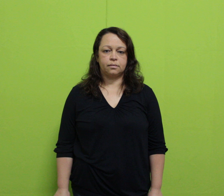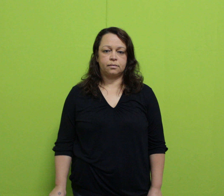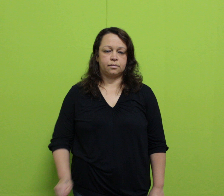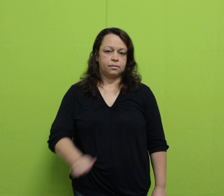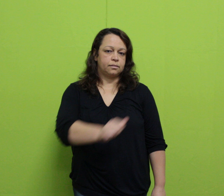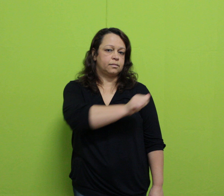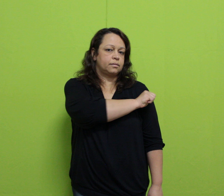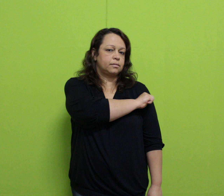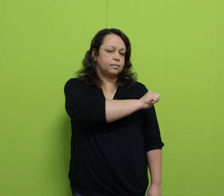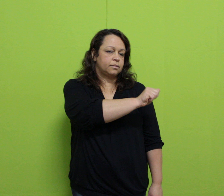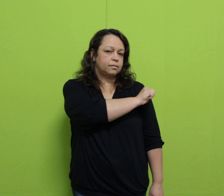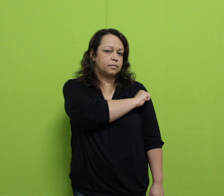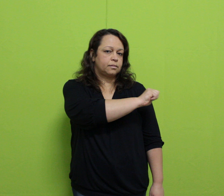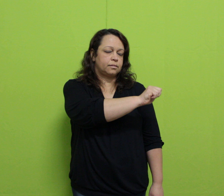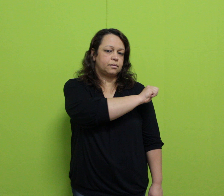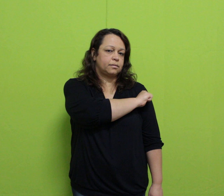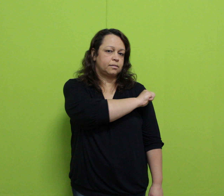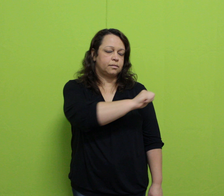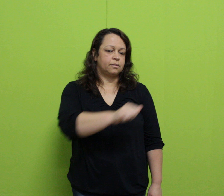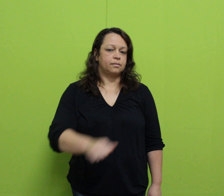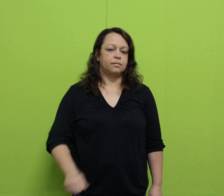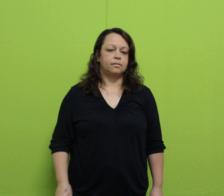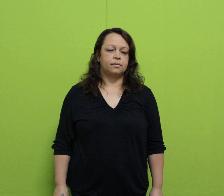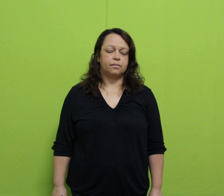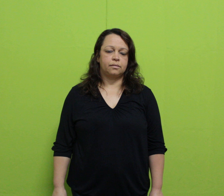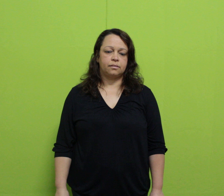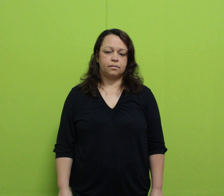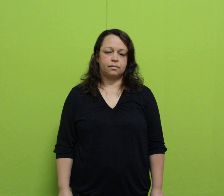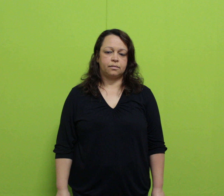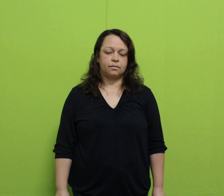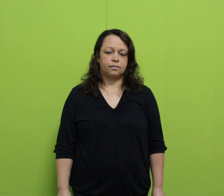aluno